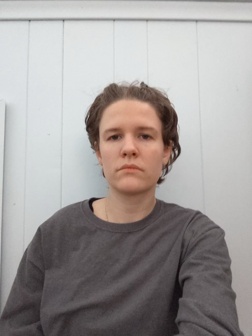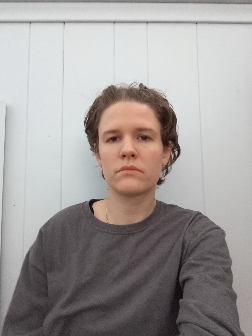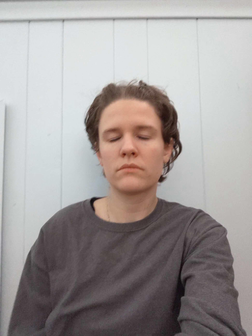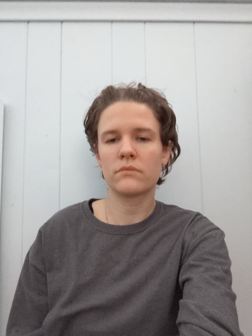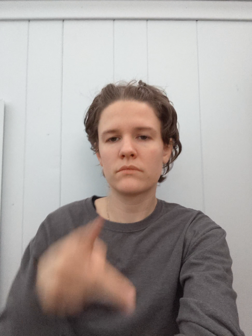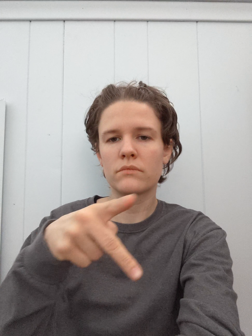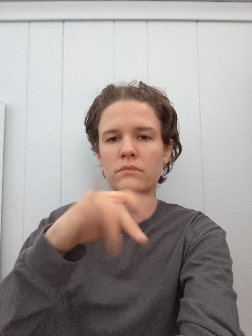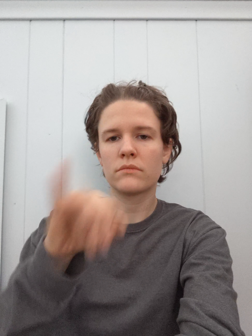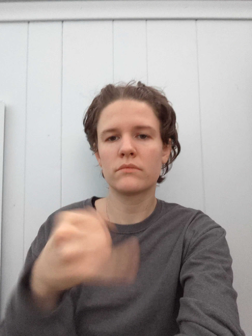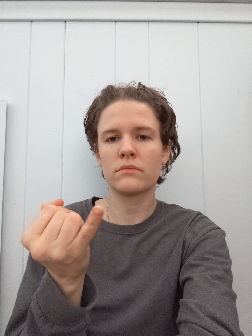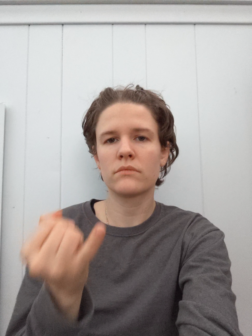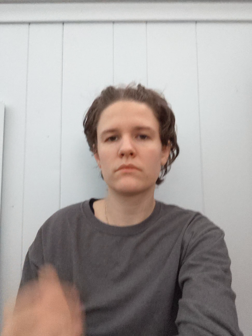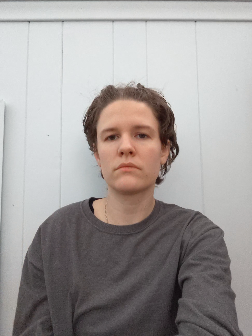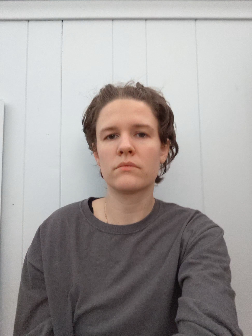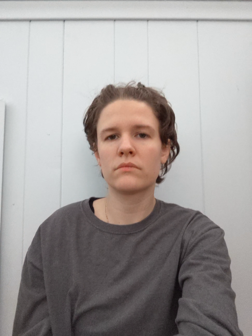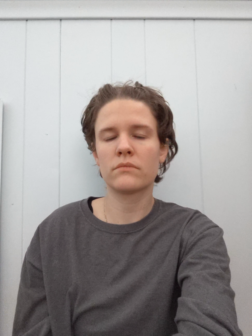pajamas